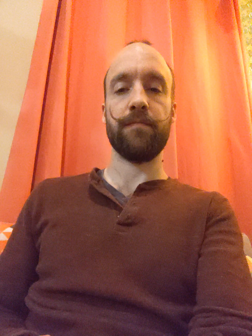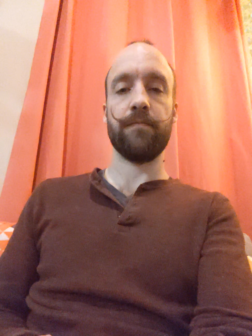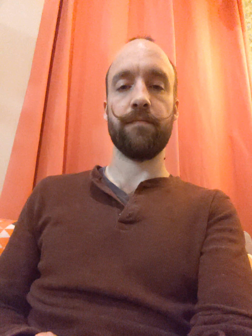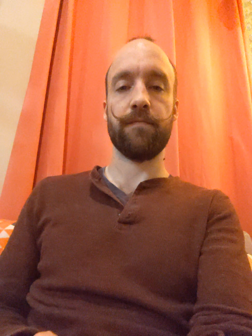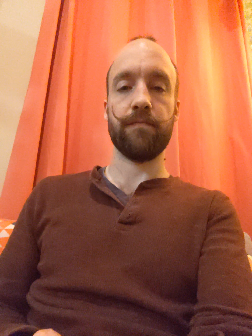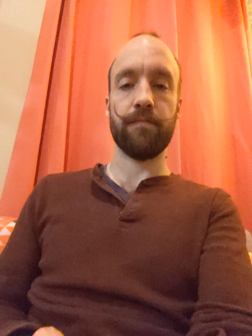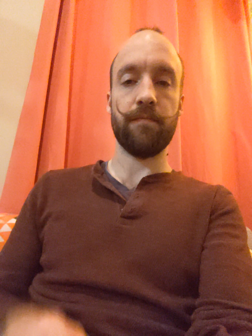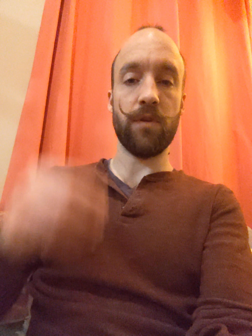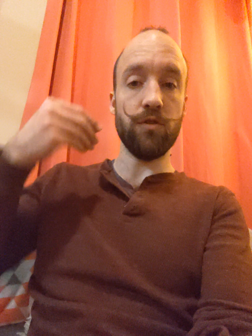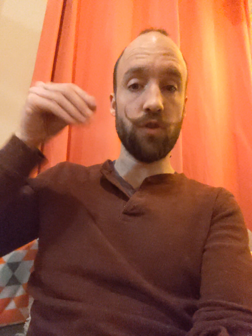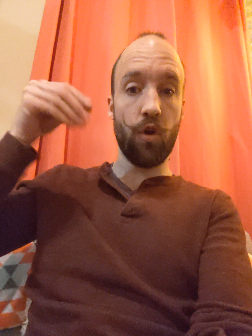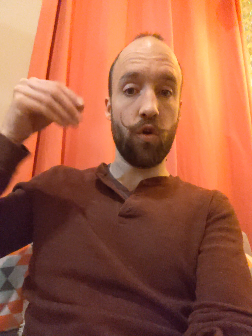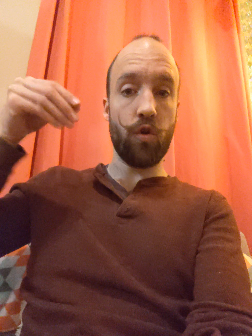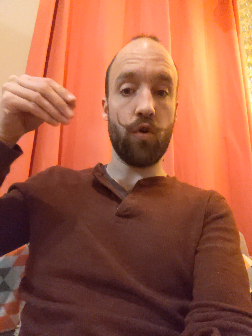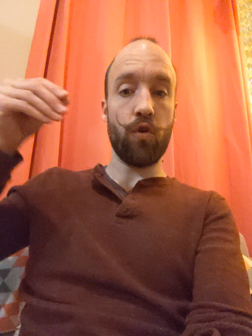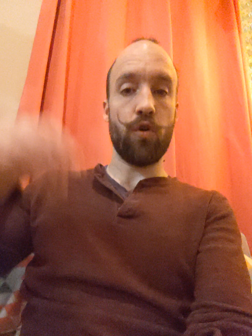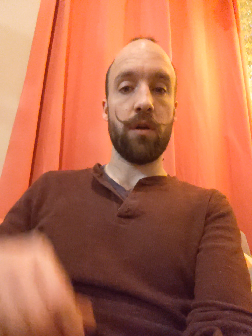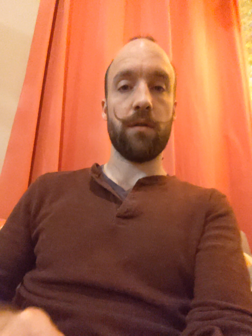store